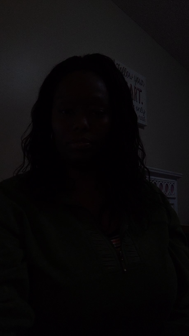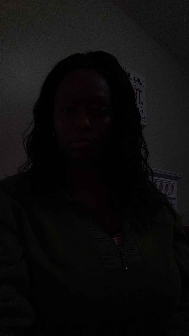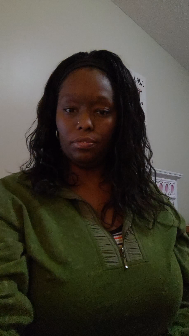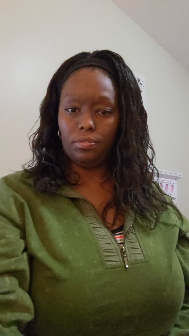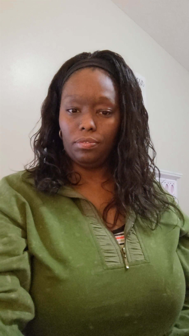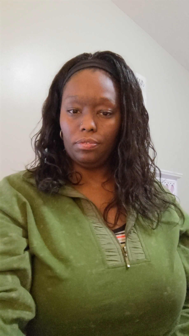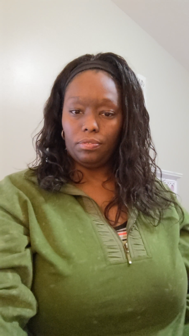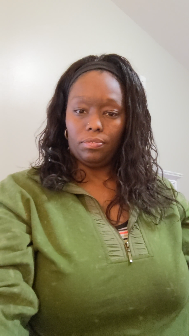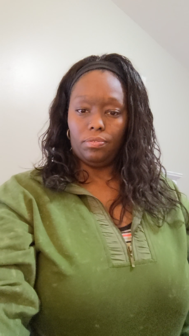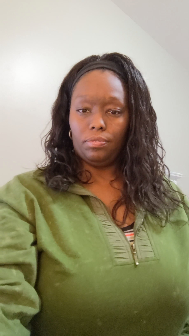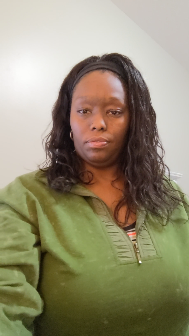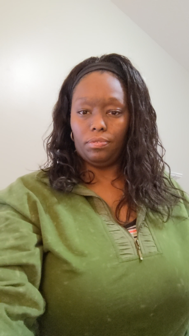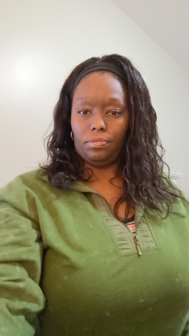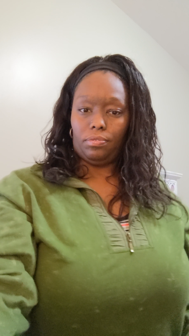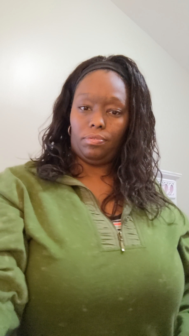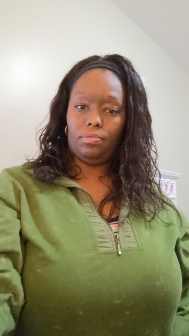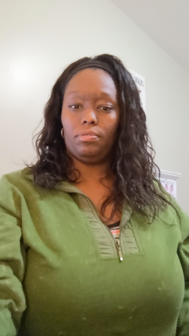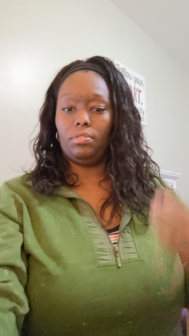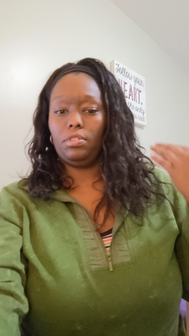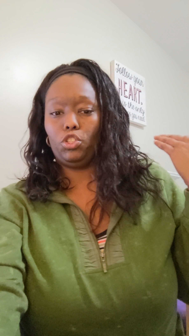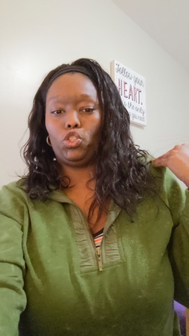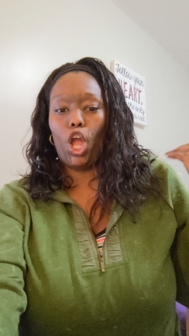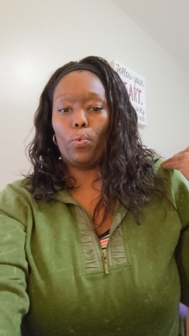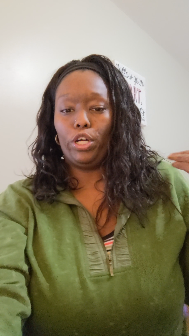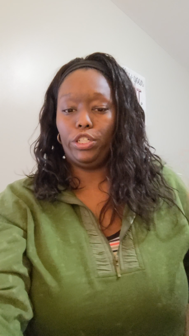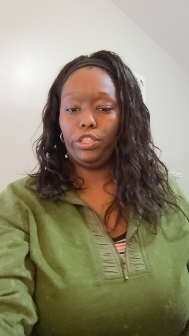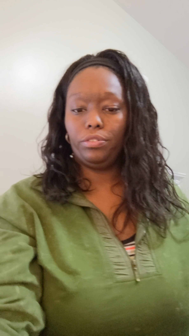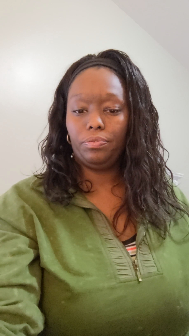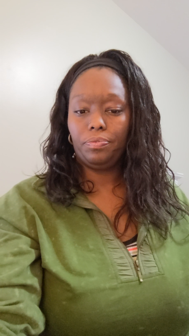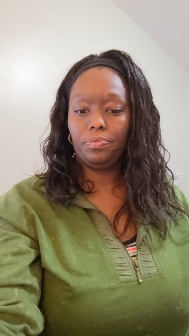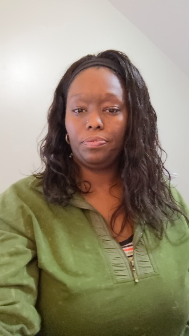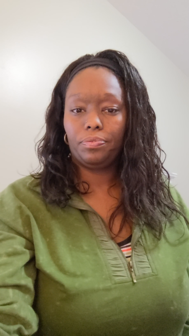shoulder